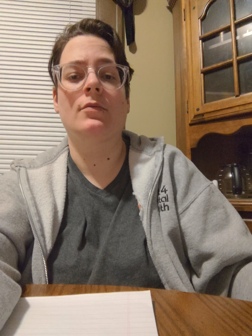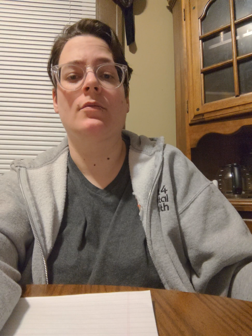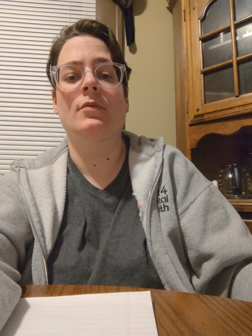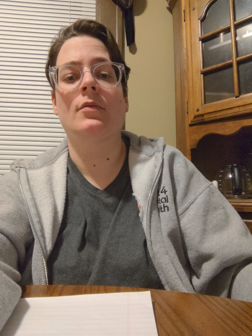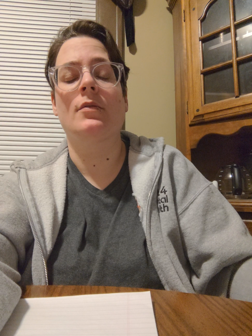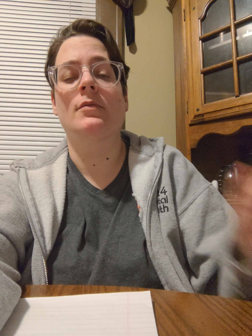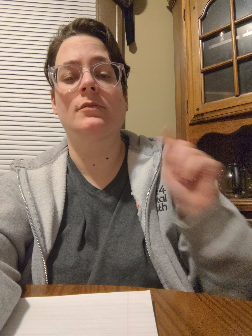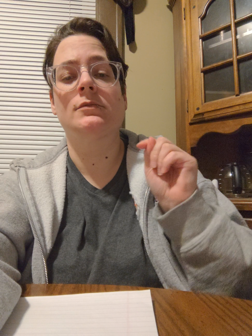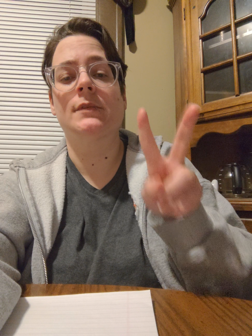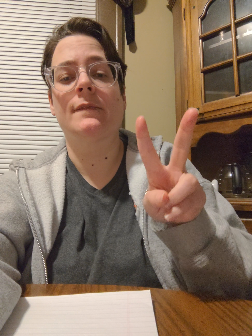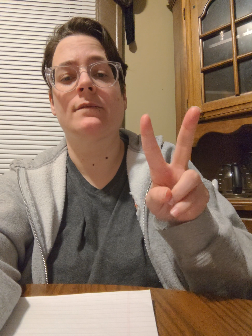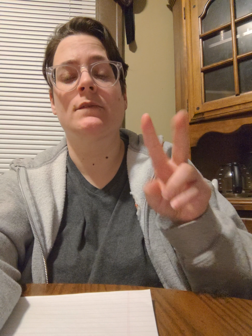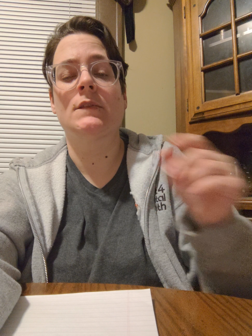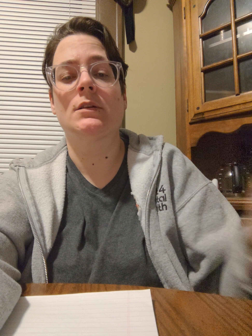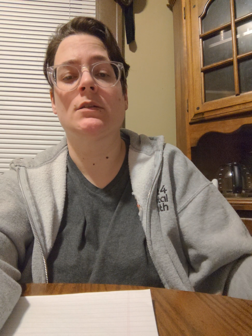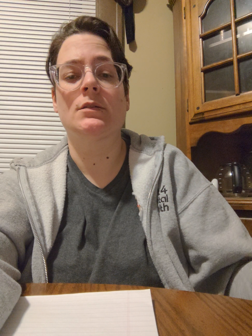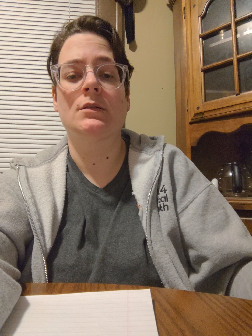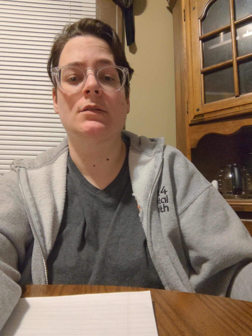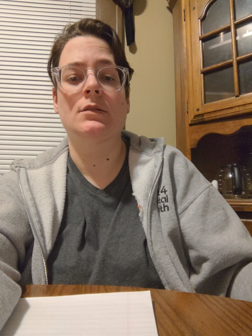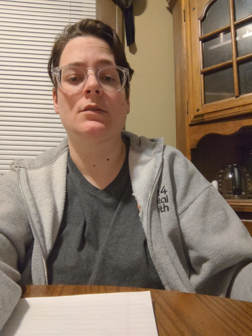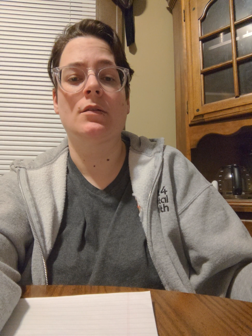TV